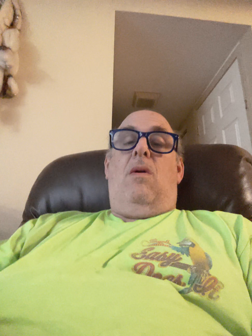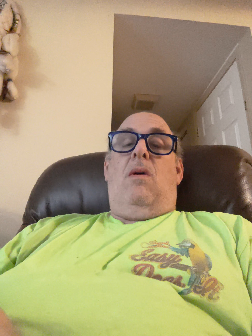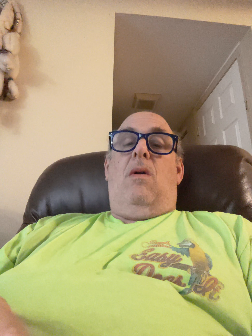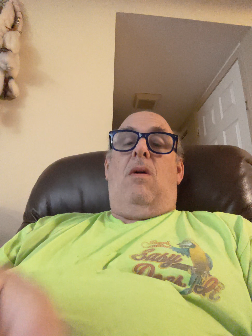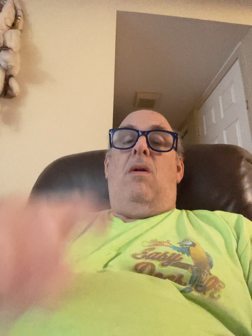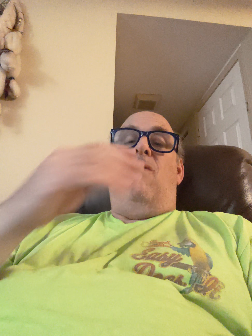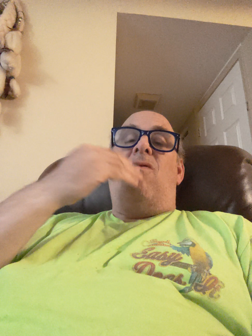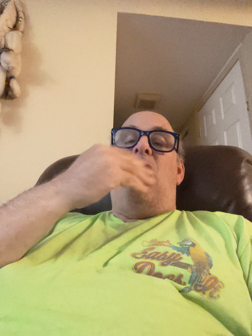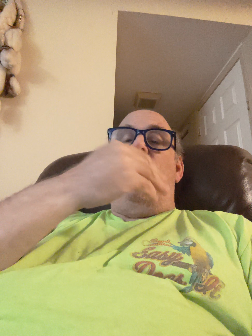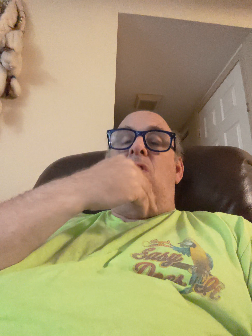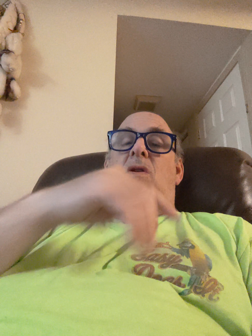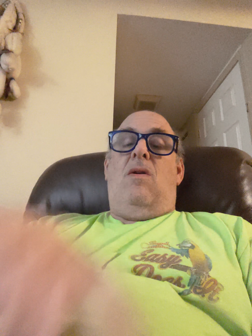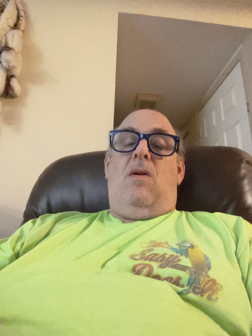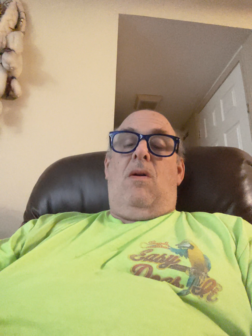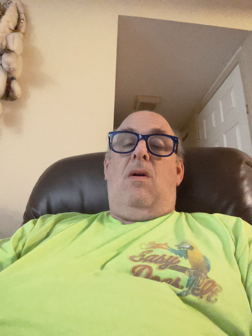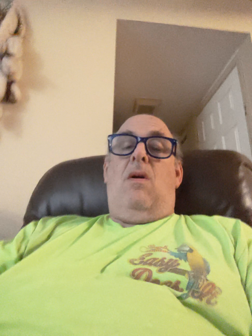flower